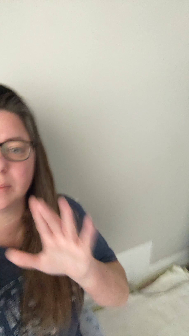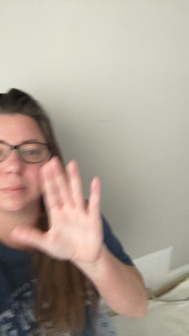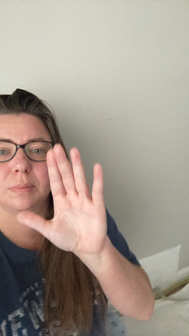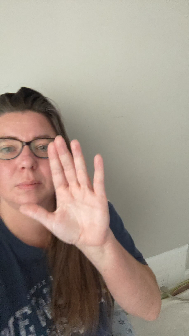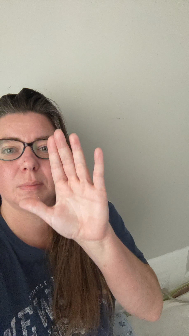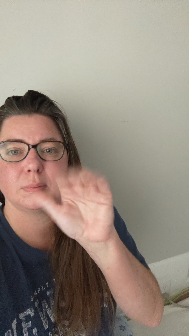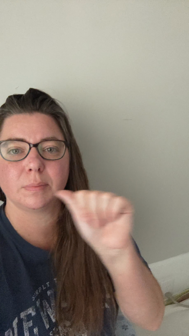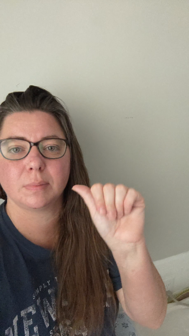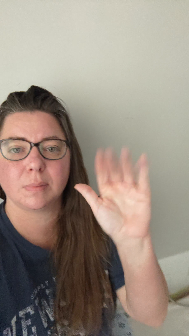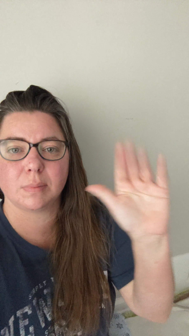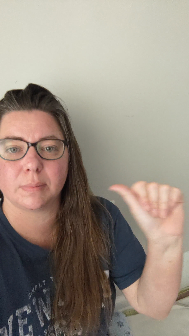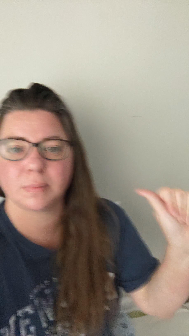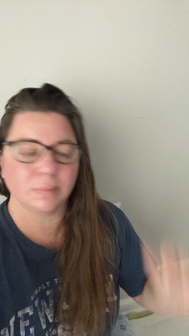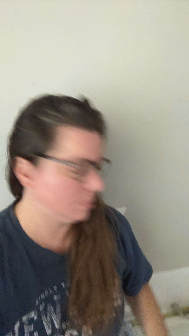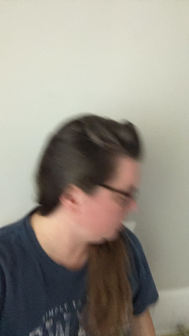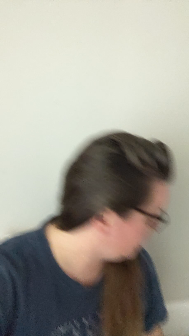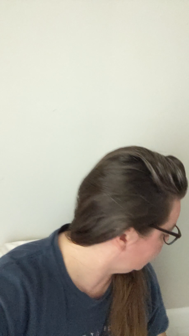baa baa